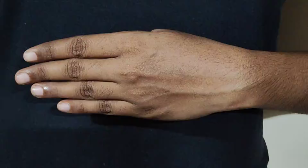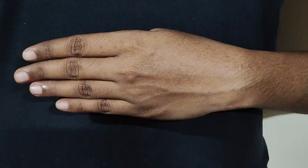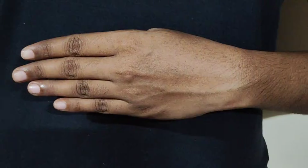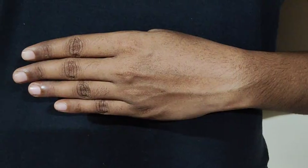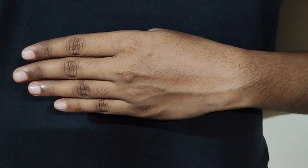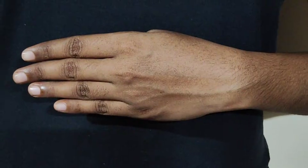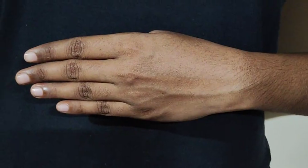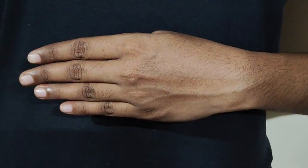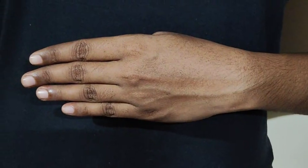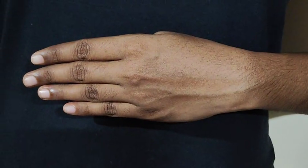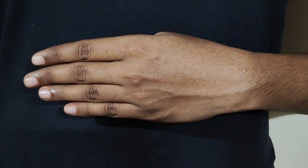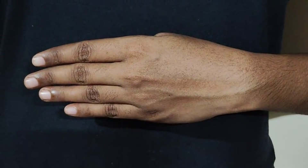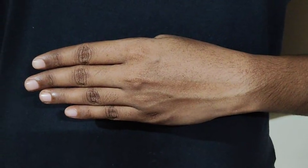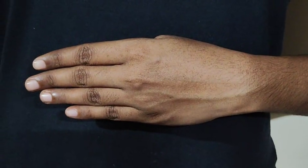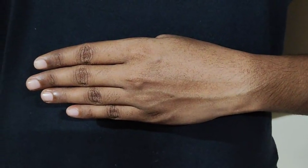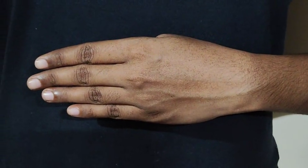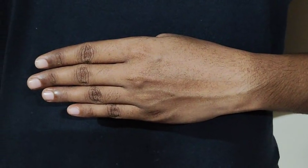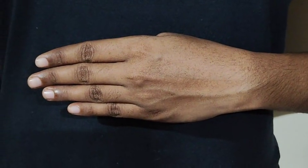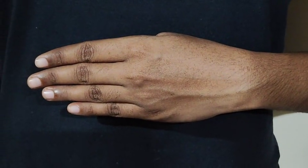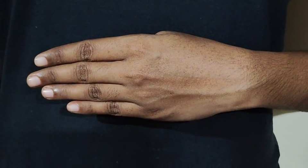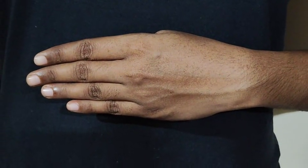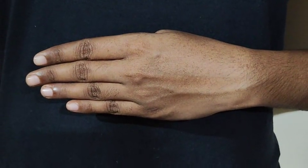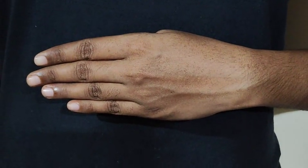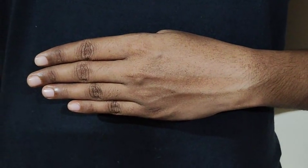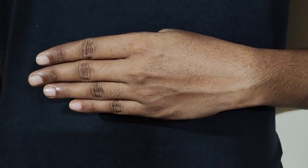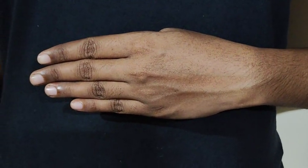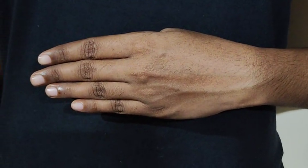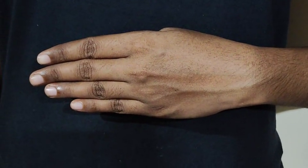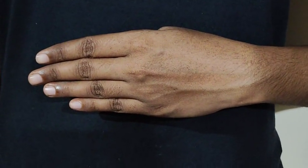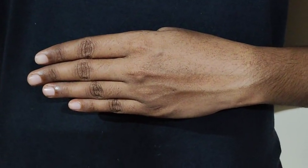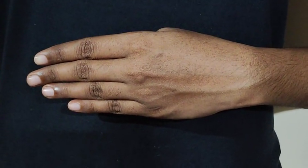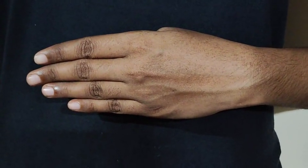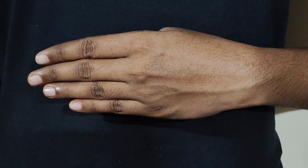അ